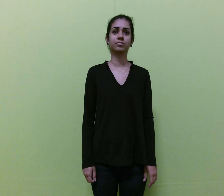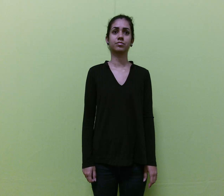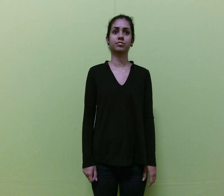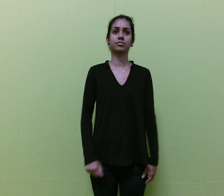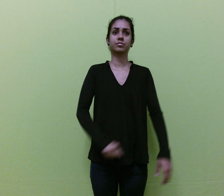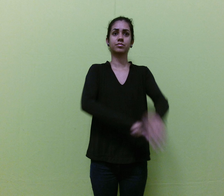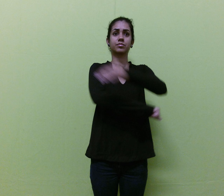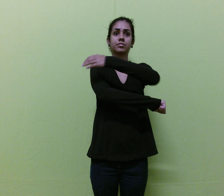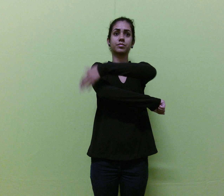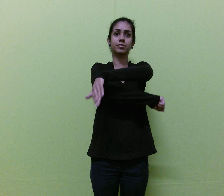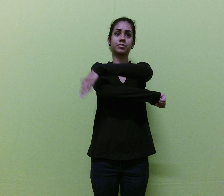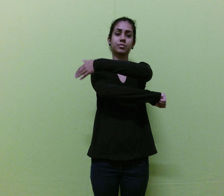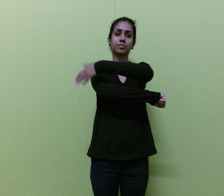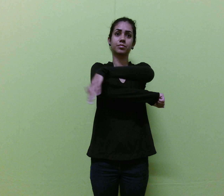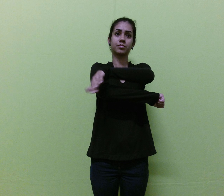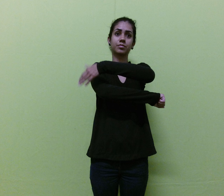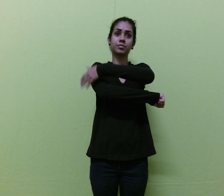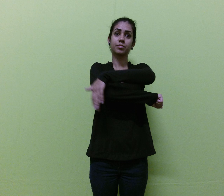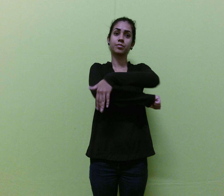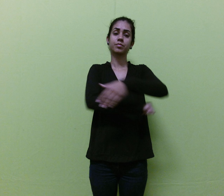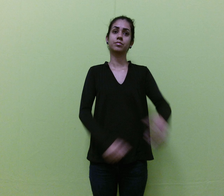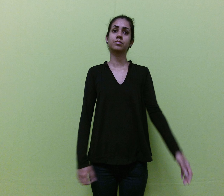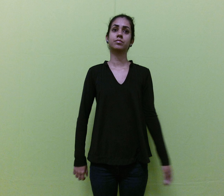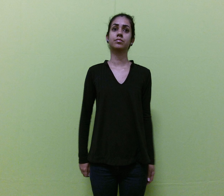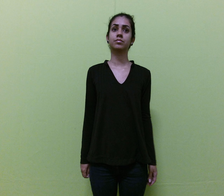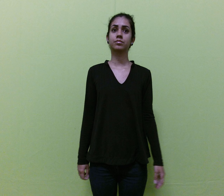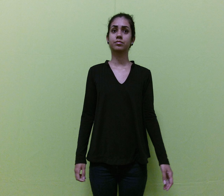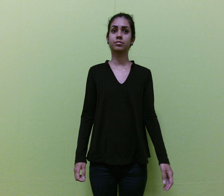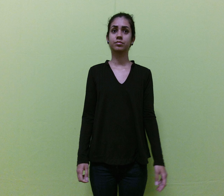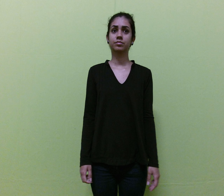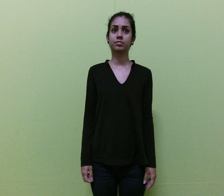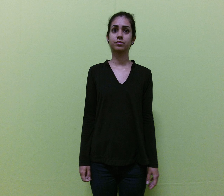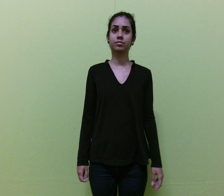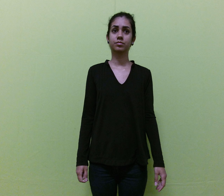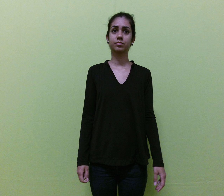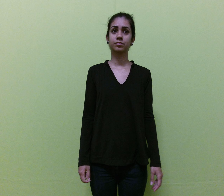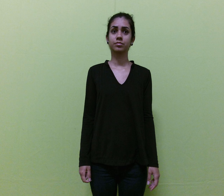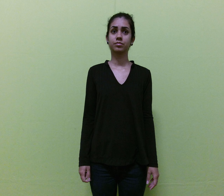esquina